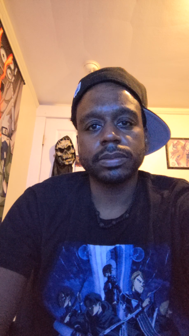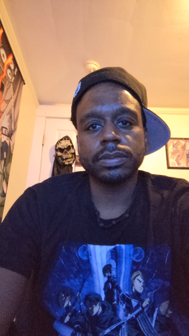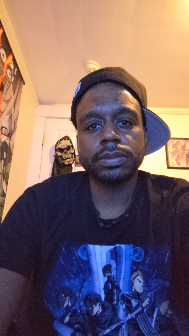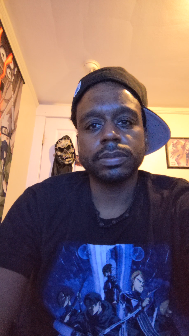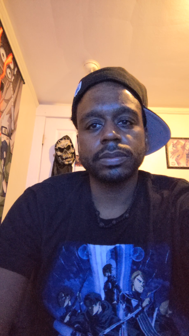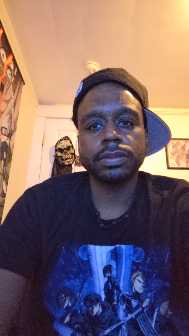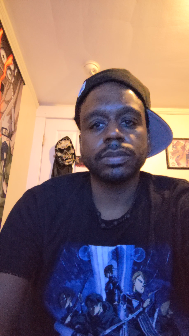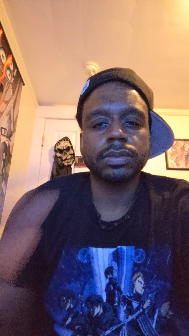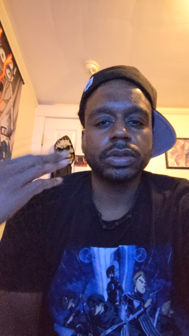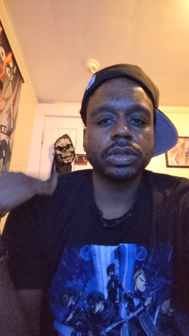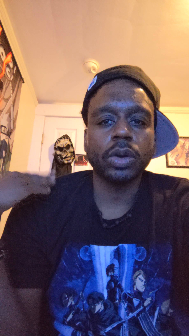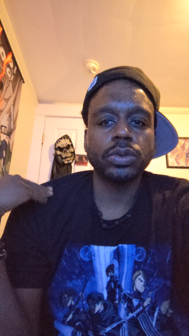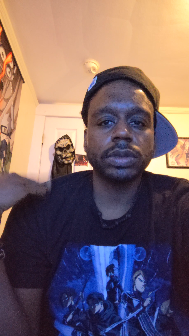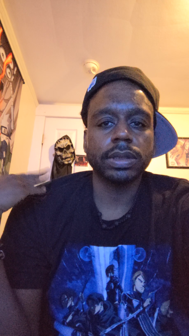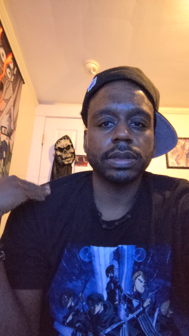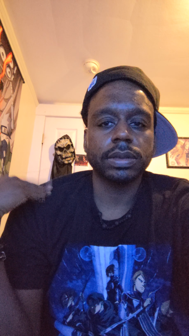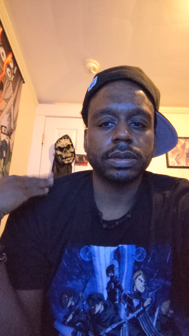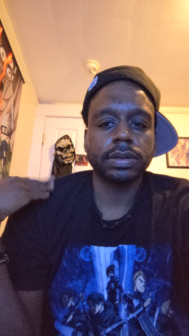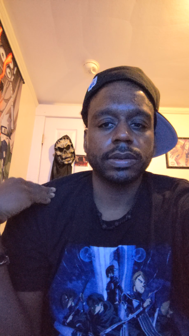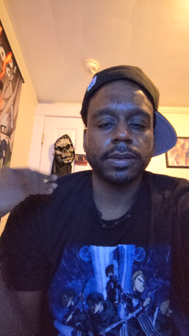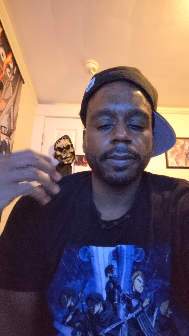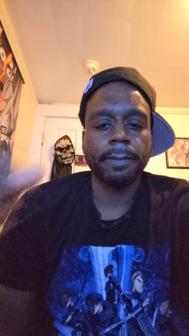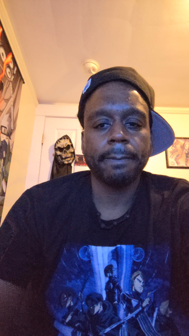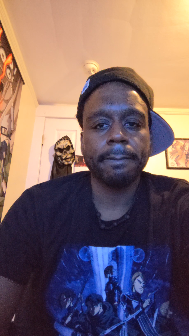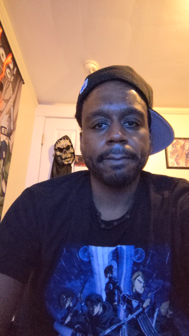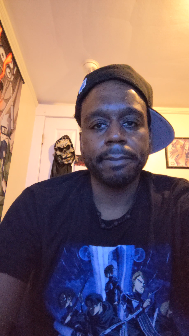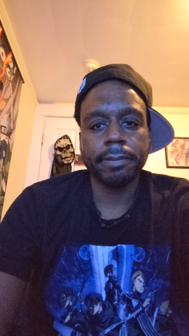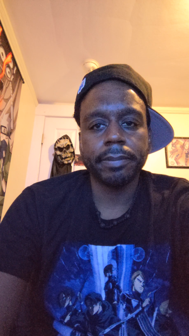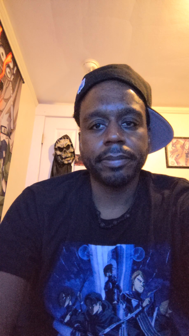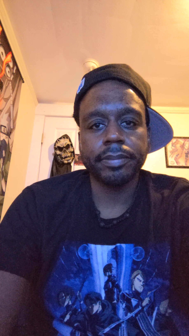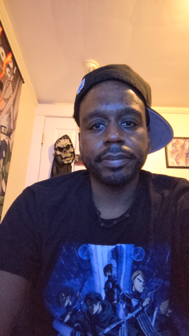shoulder